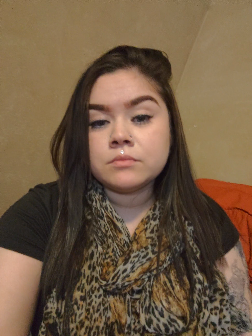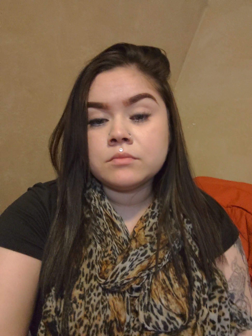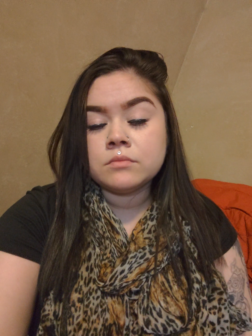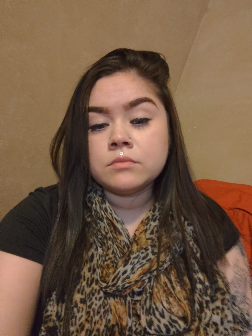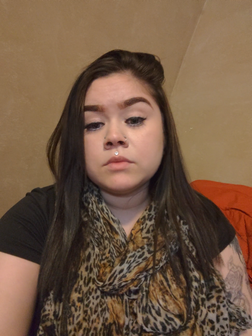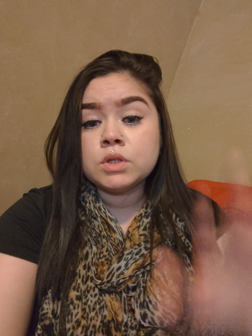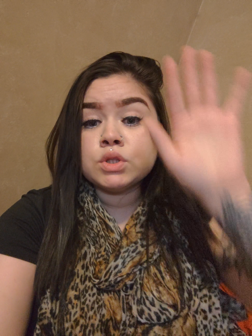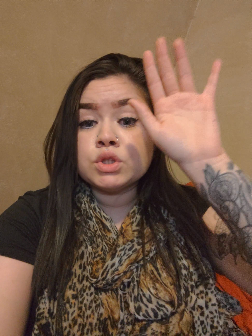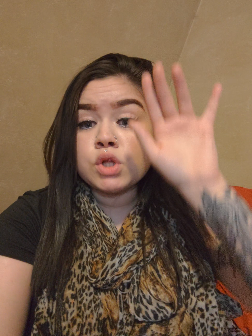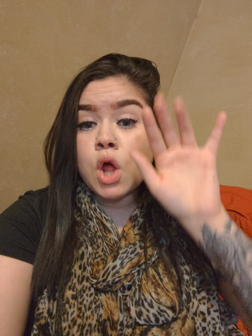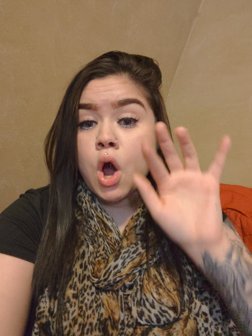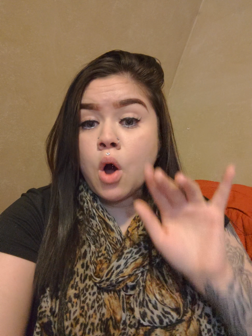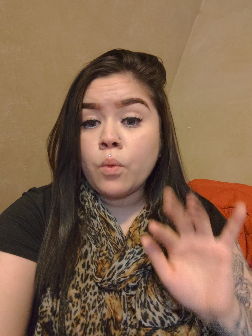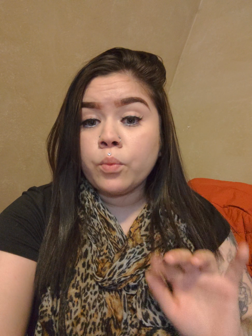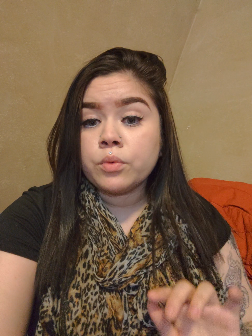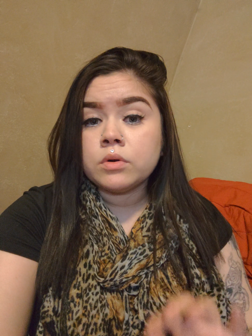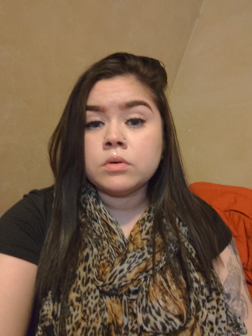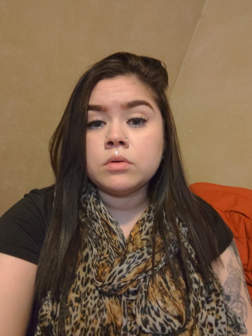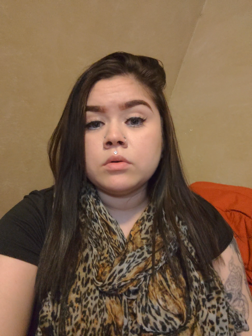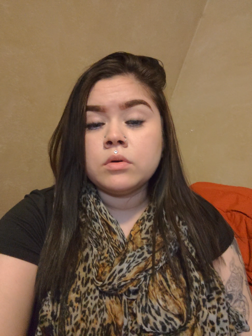snow